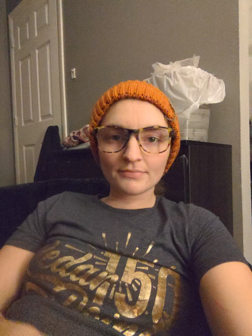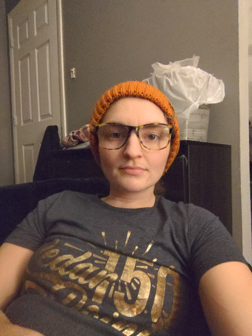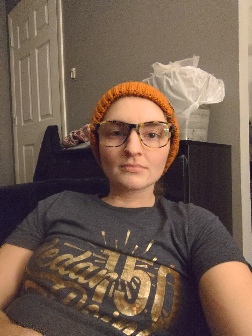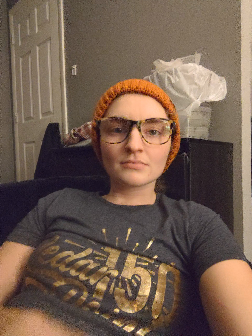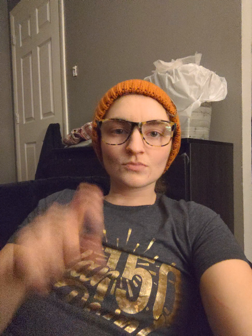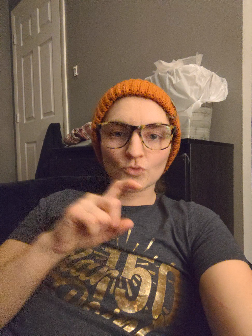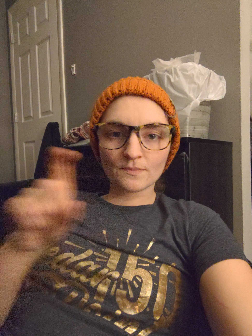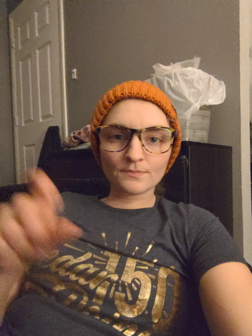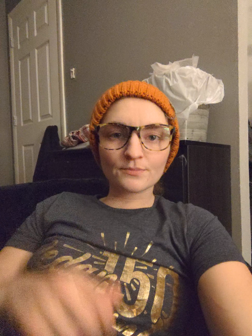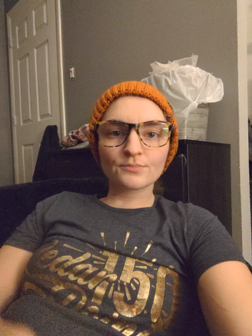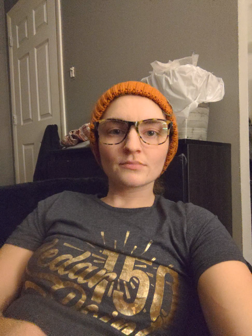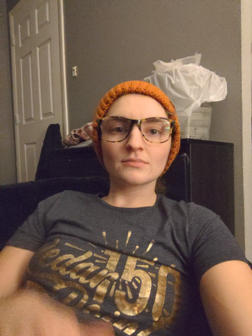closet